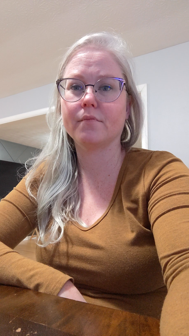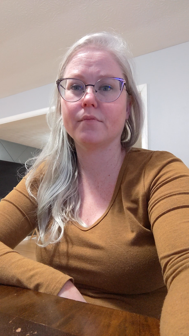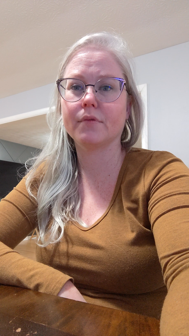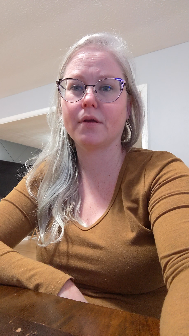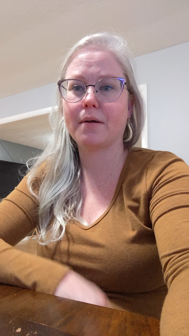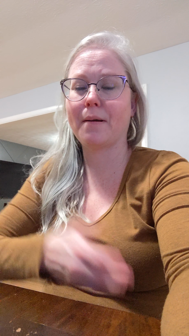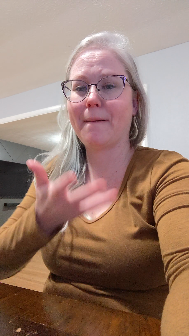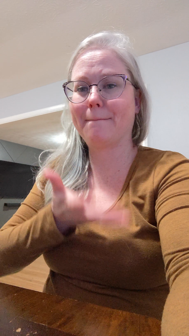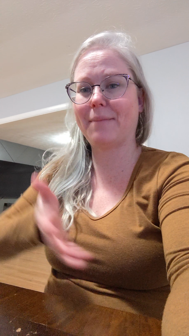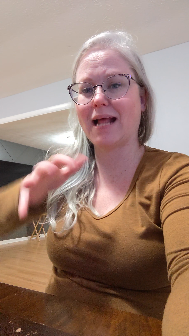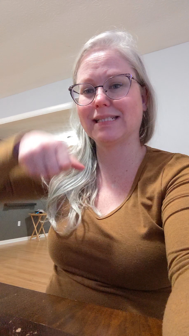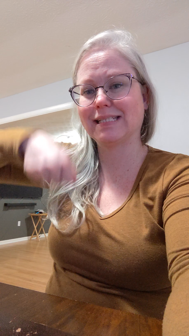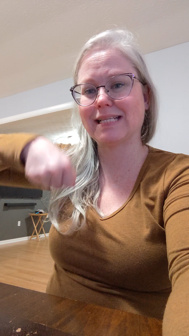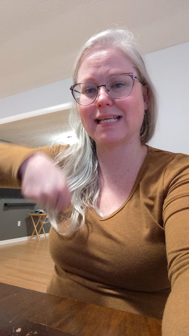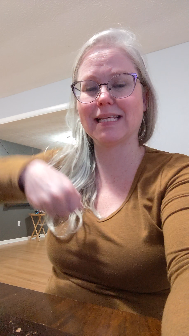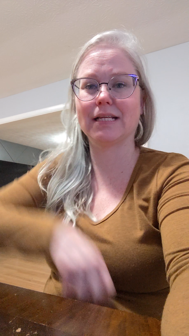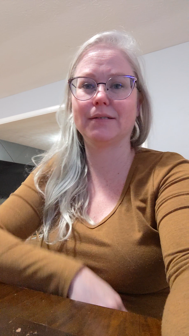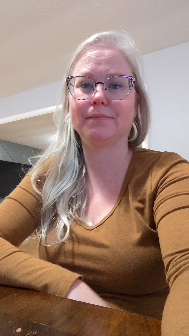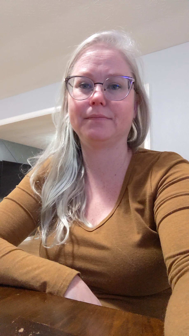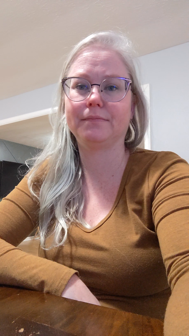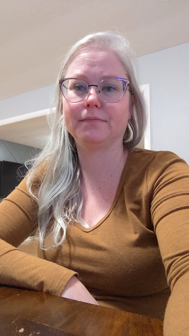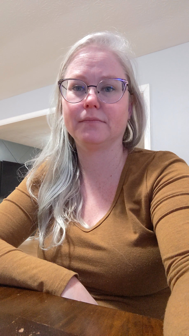basket